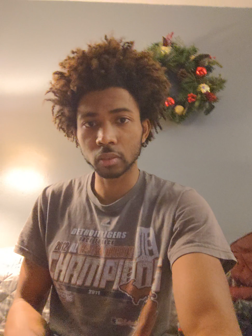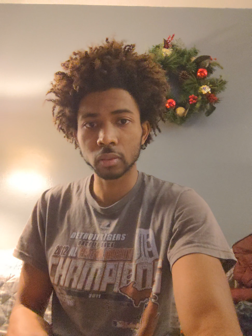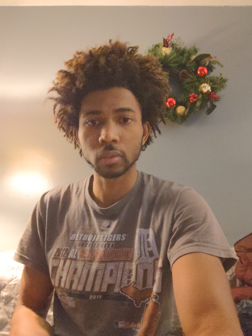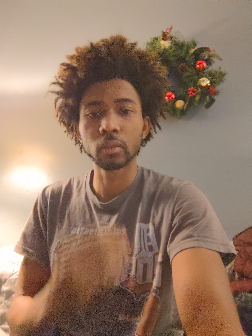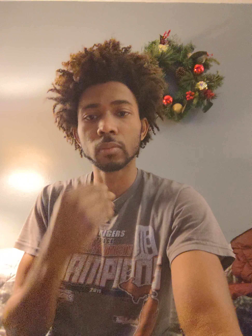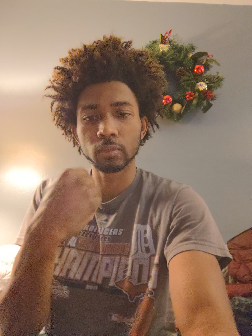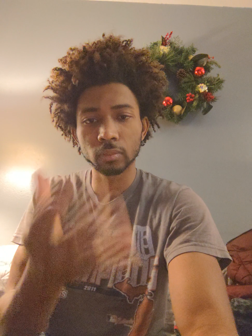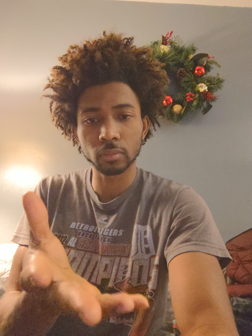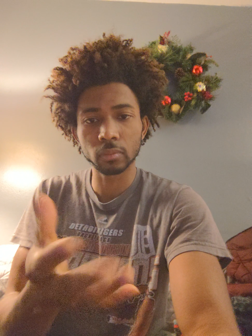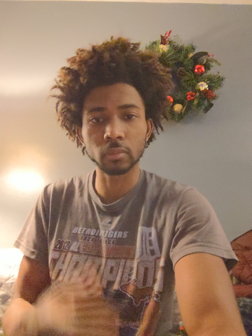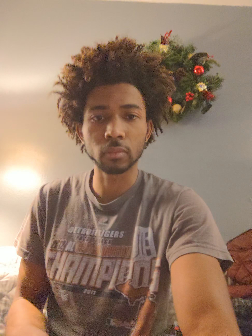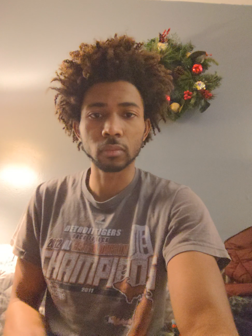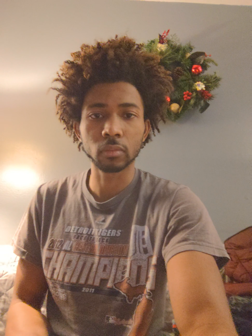give